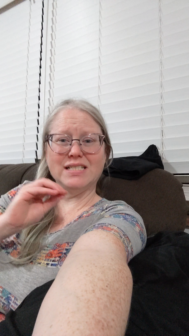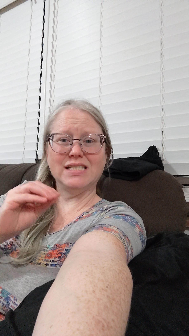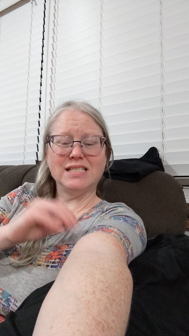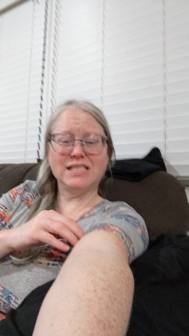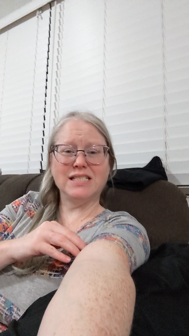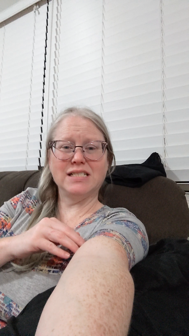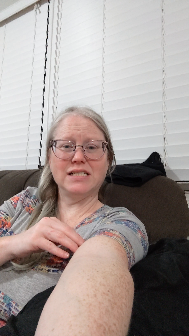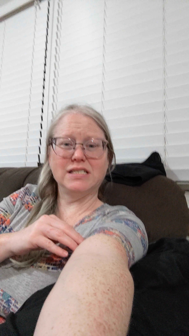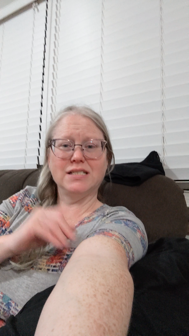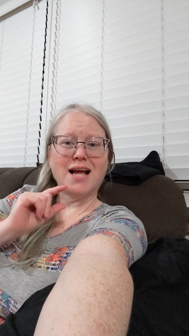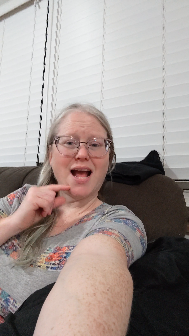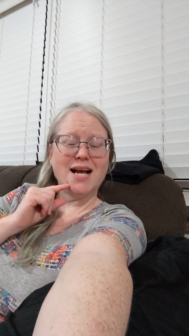candy